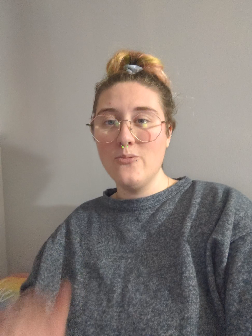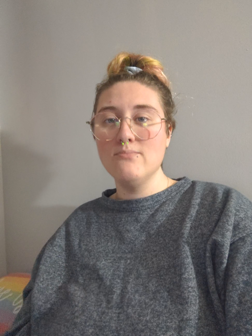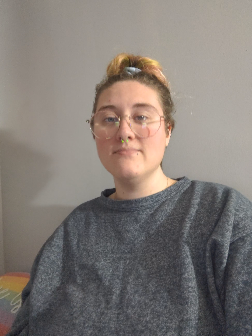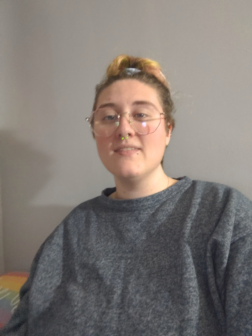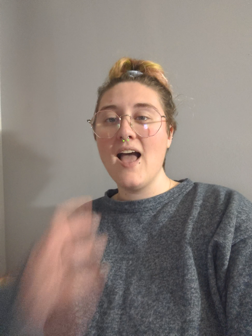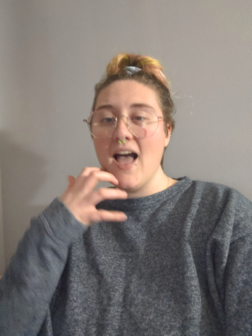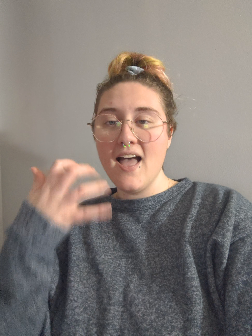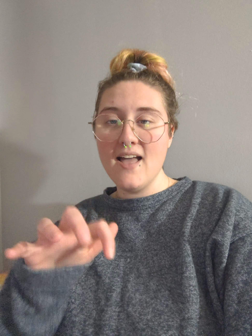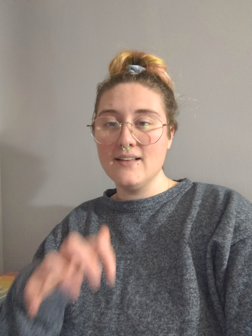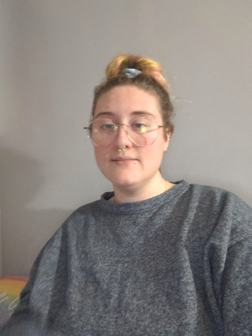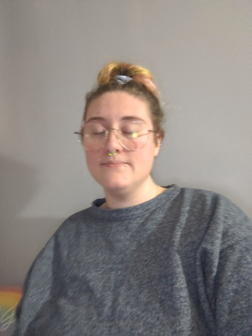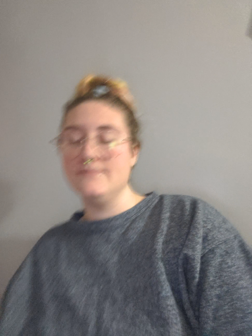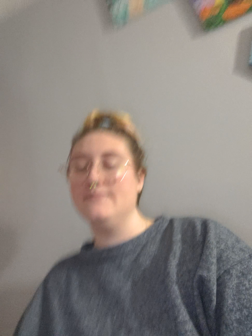hot